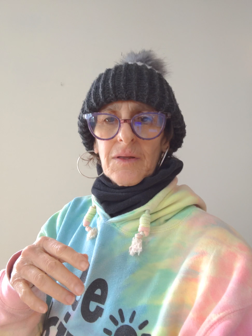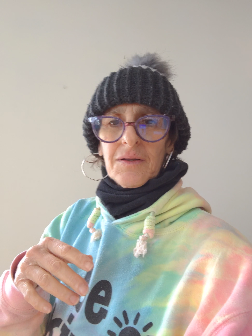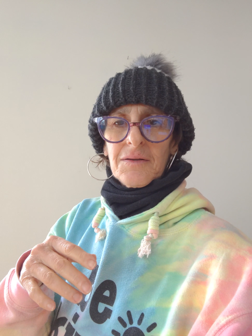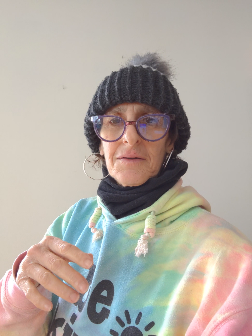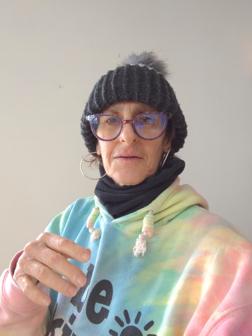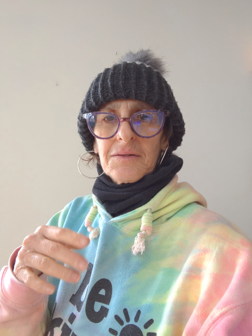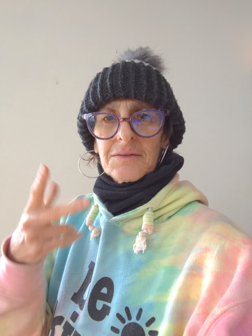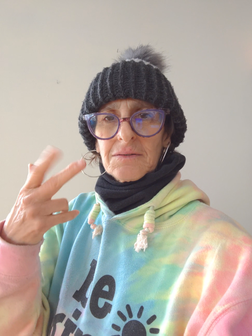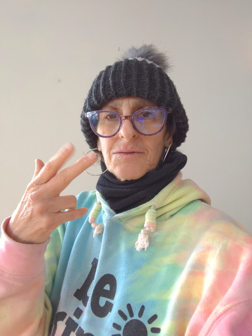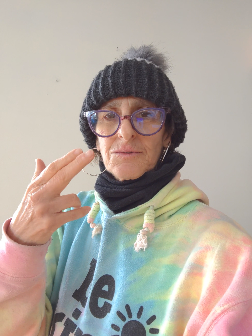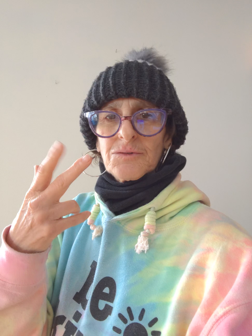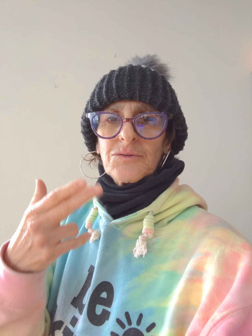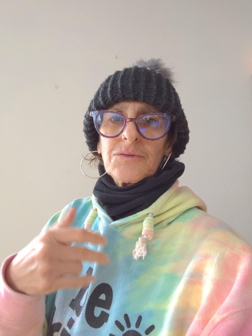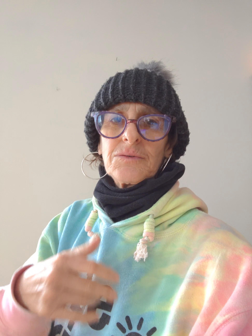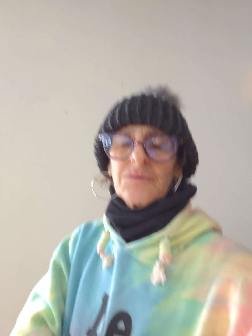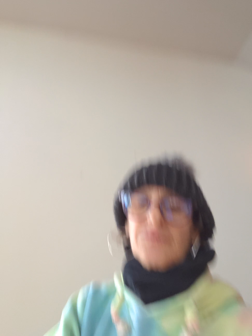scissors